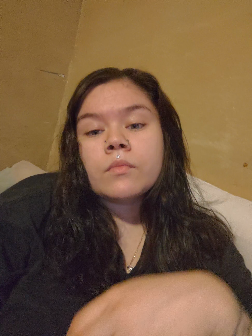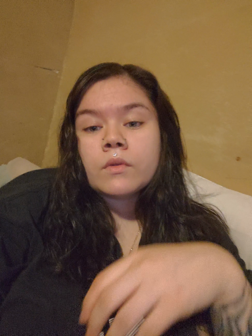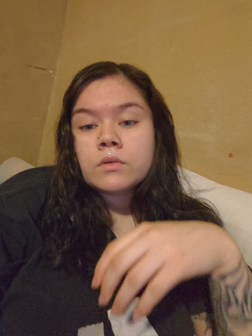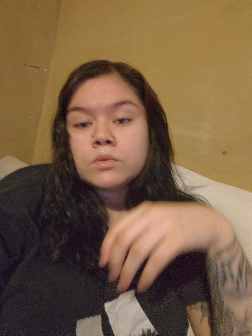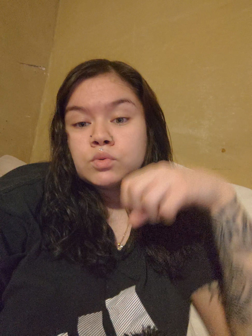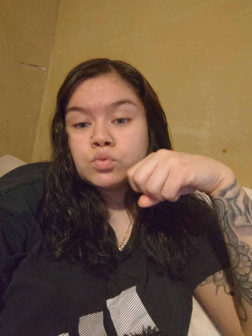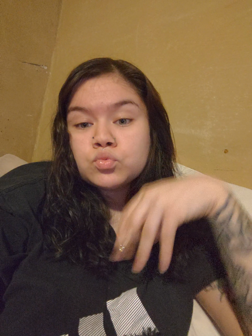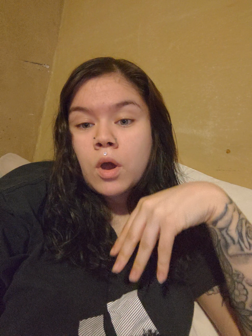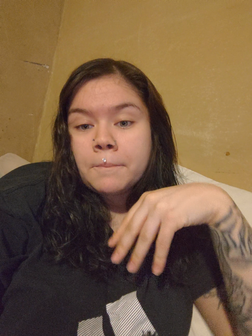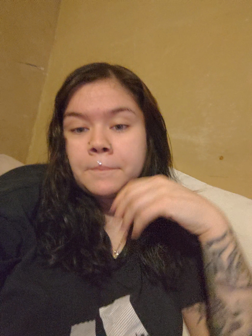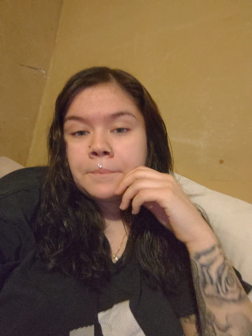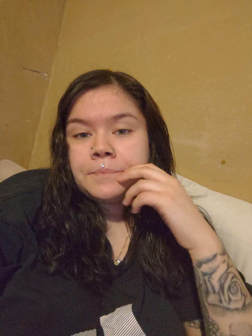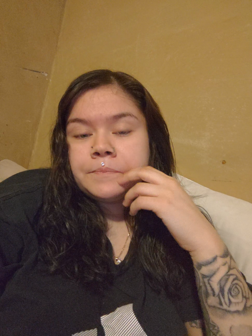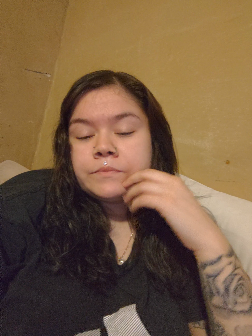drop